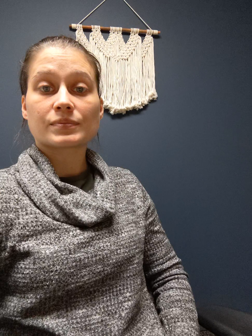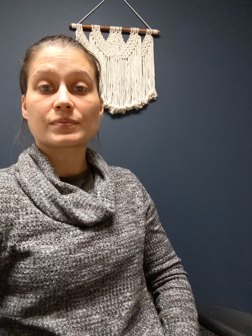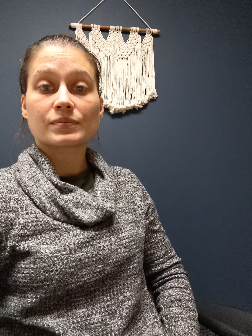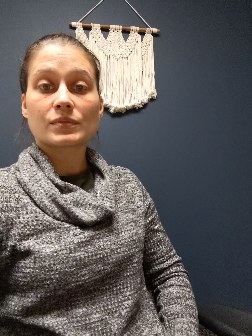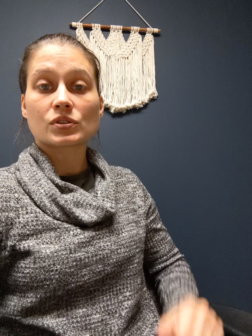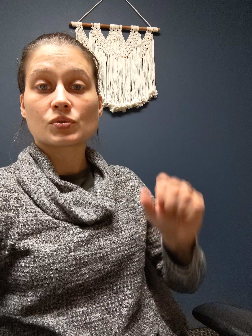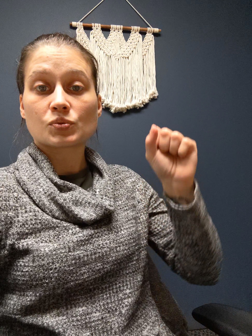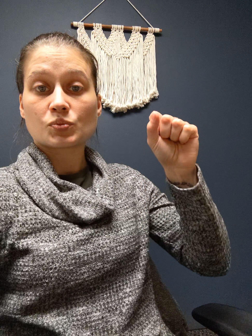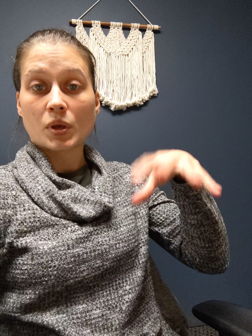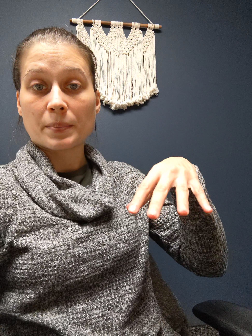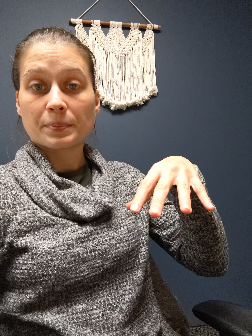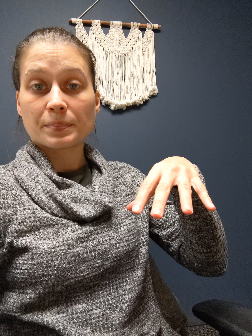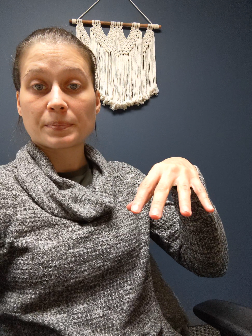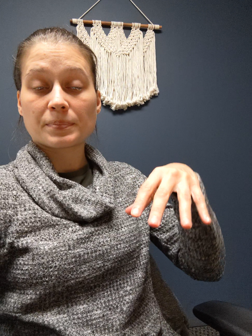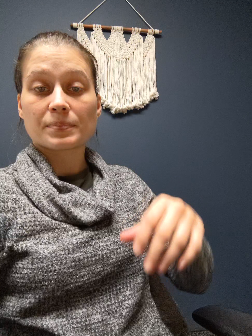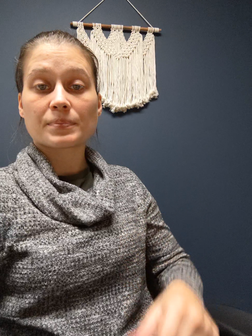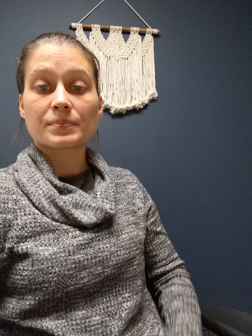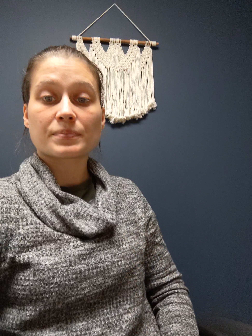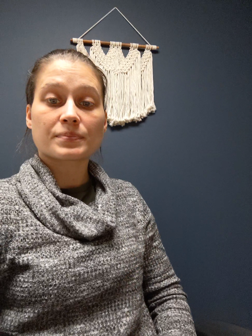drop